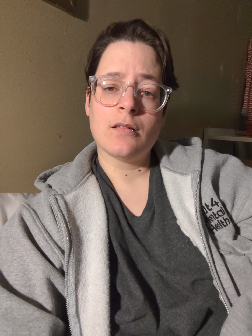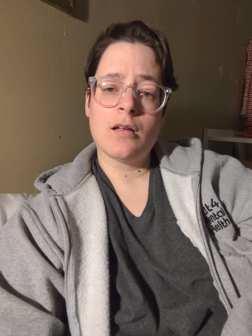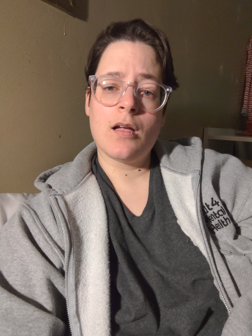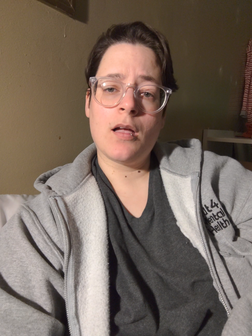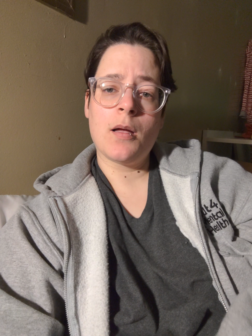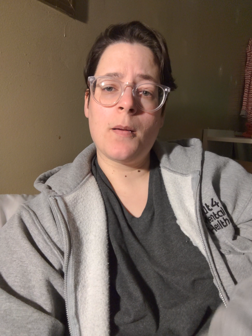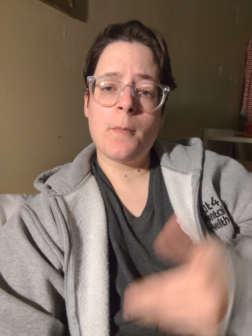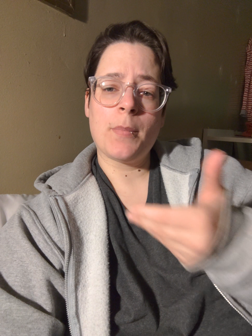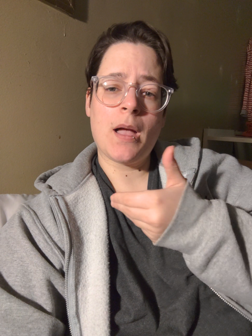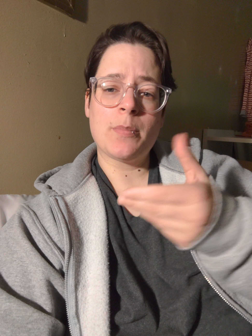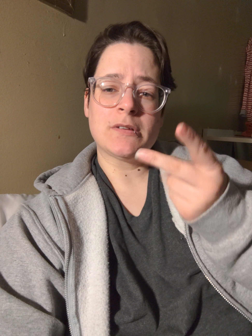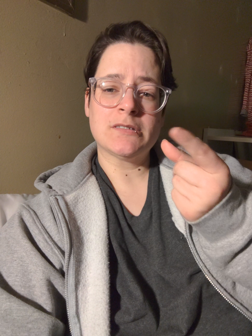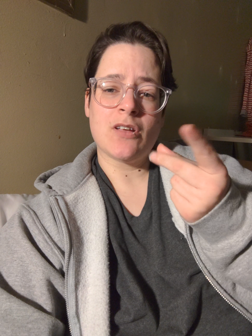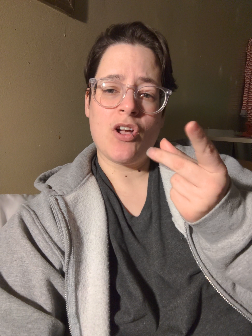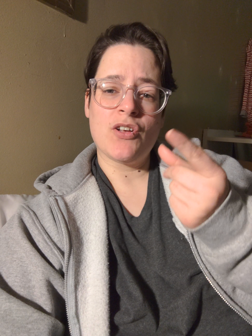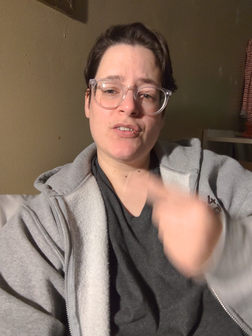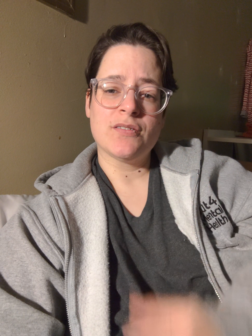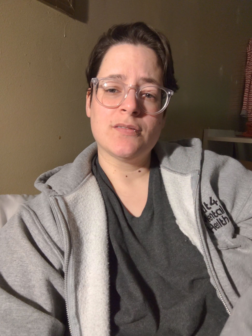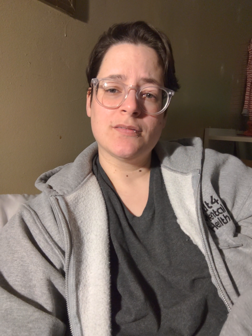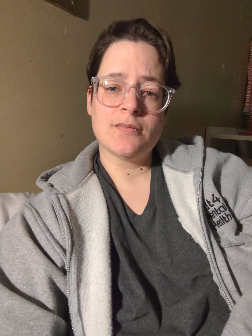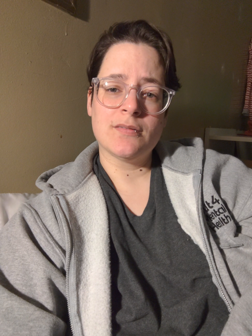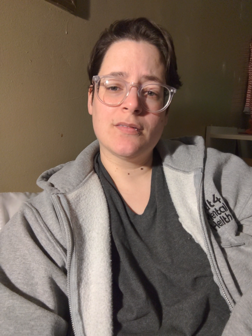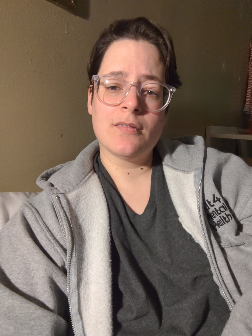puppy